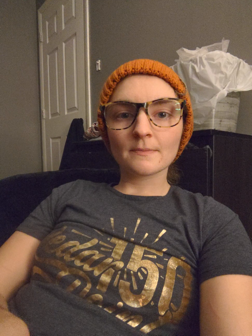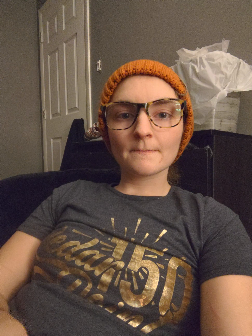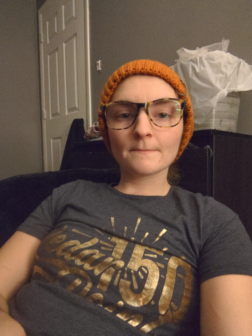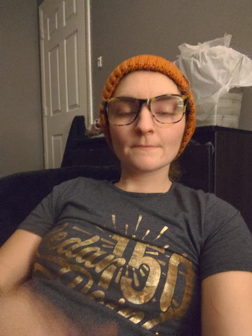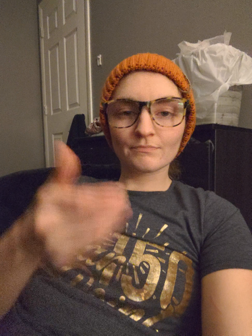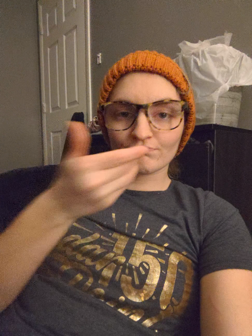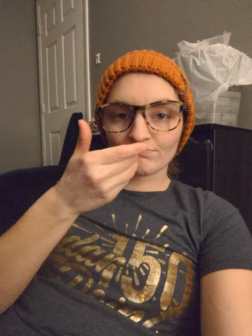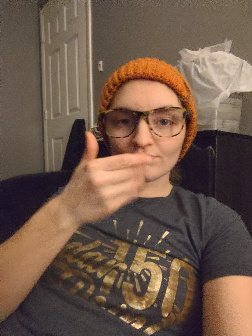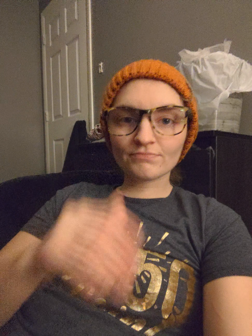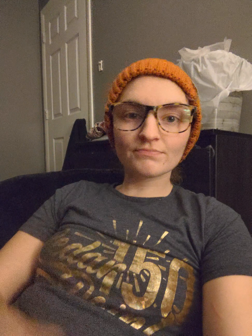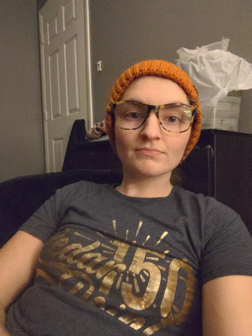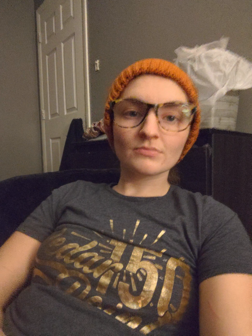pizza